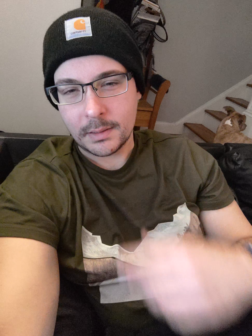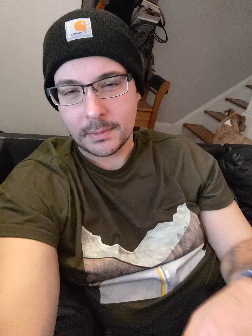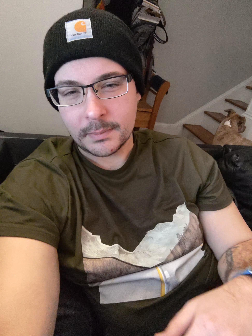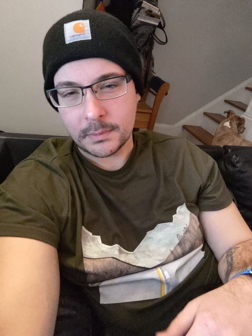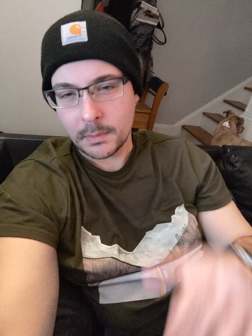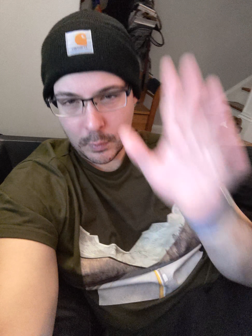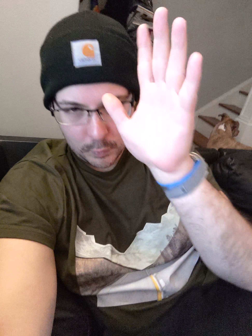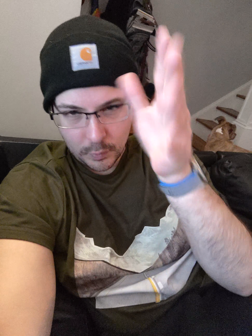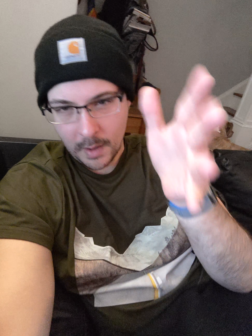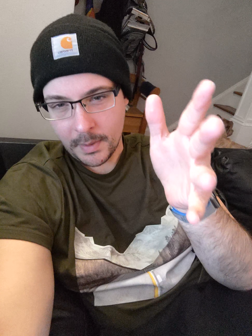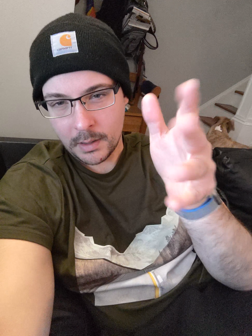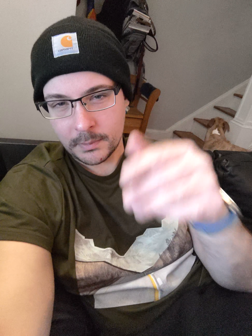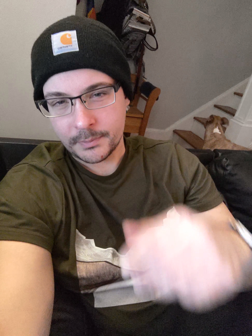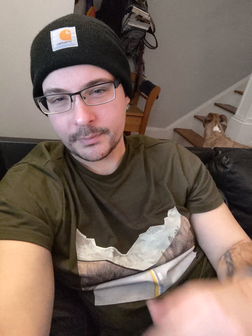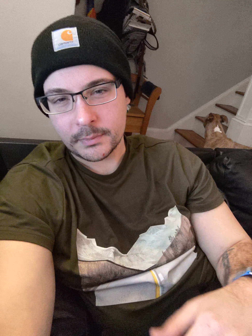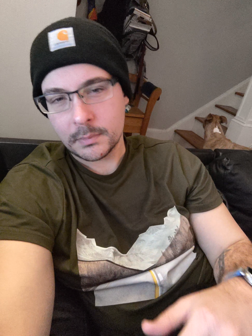grandpa